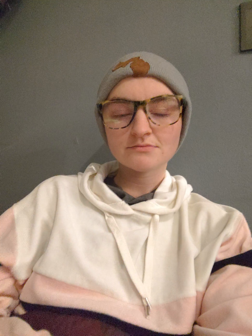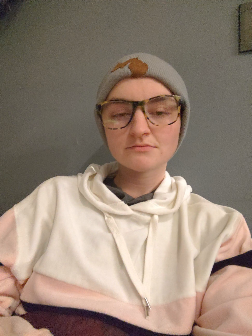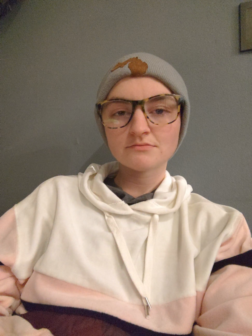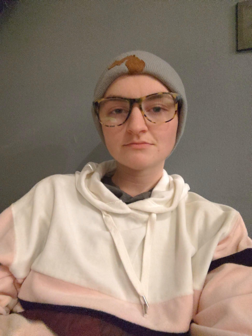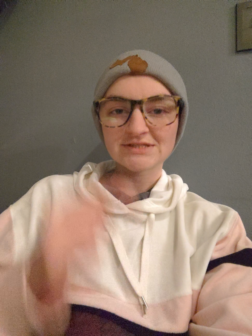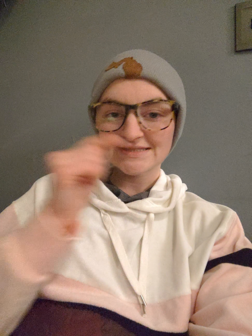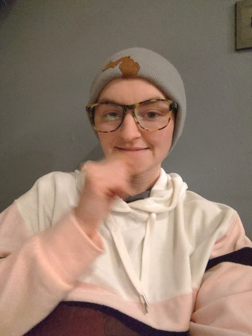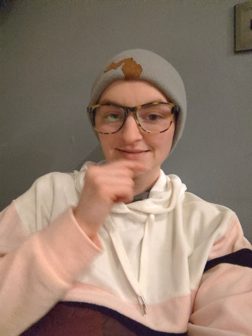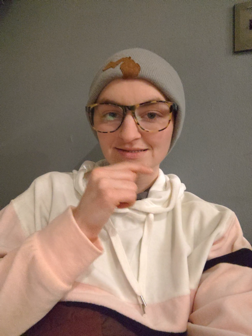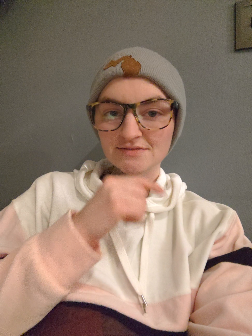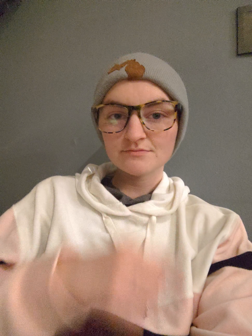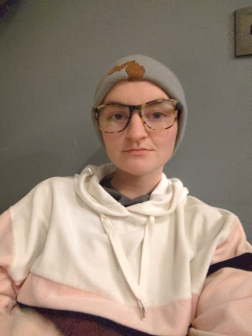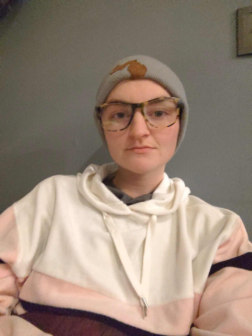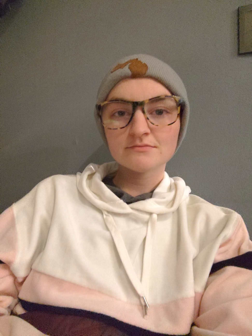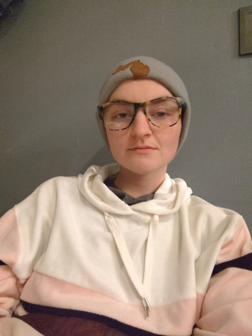toothbrush